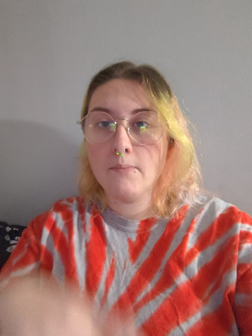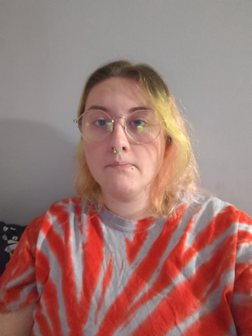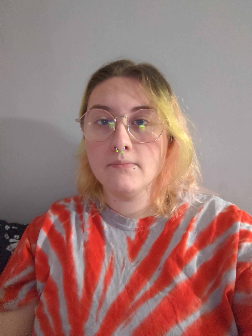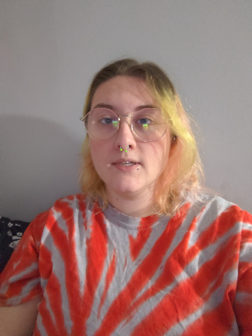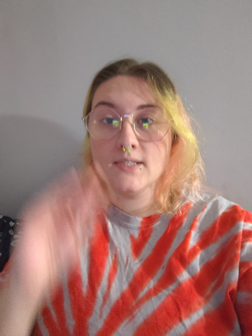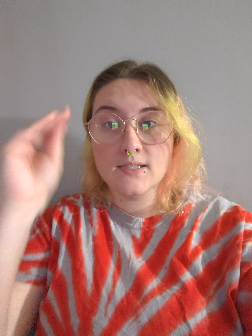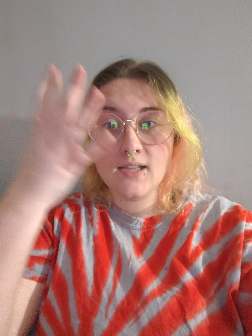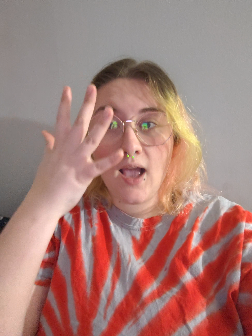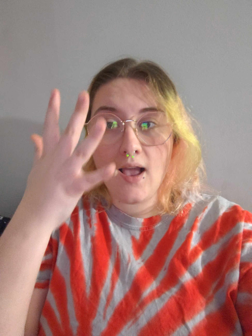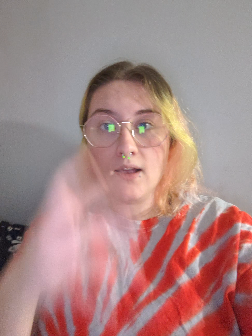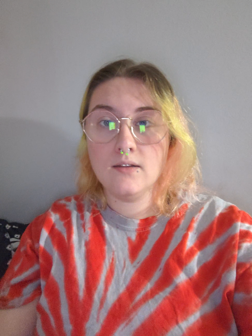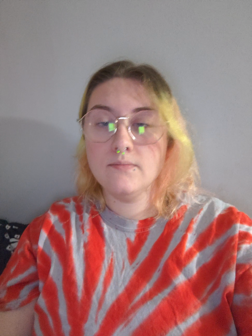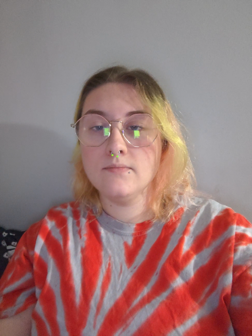sun